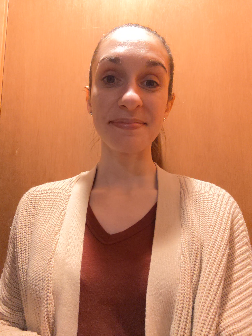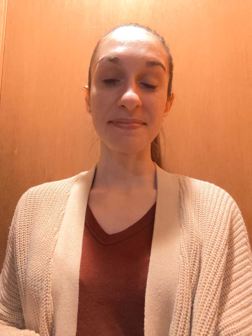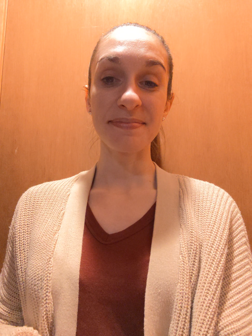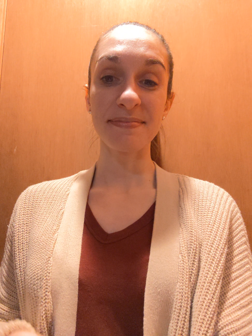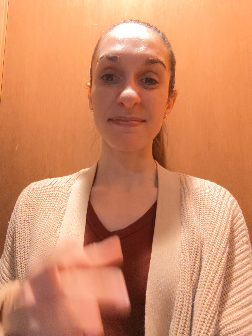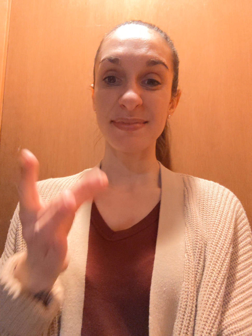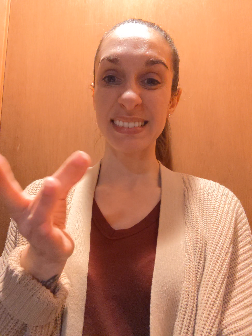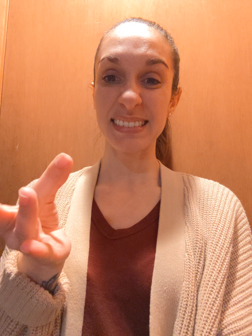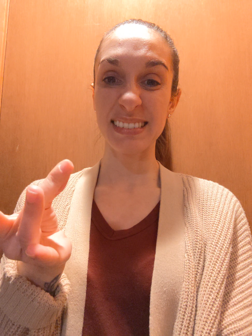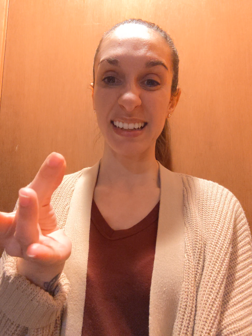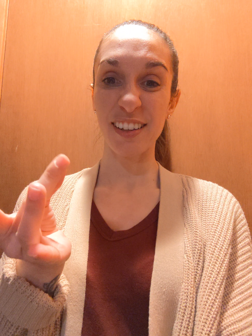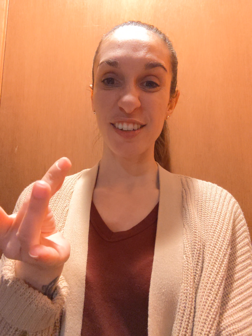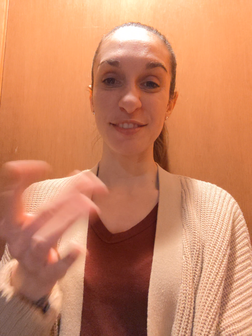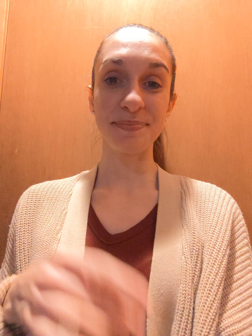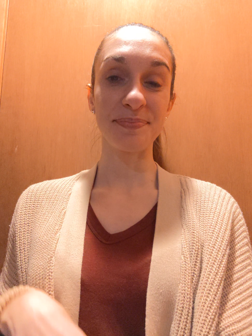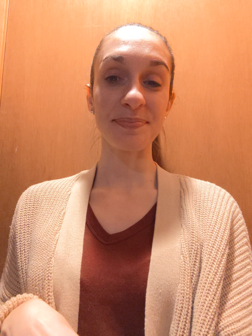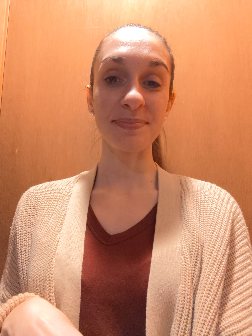sticky